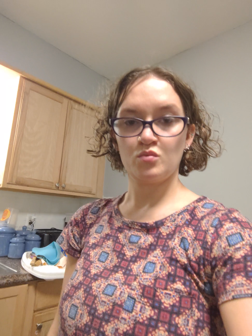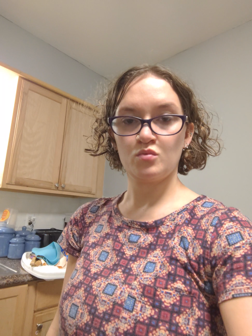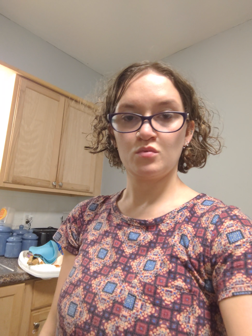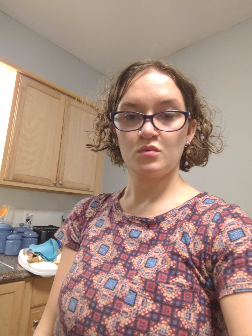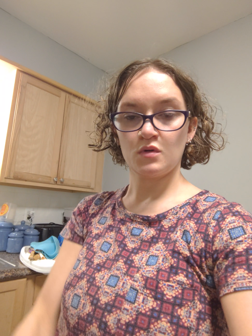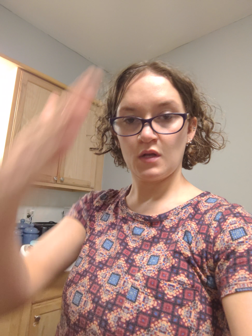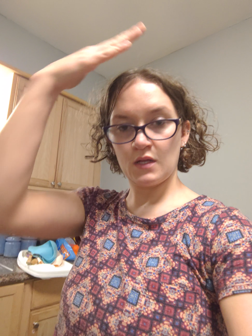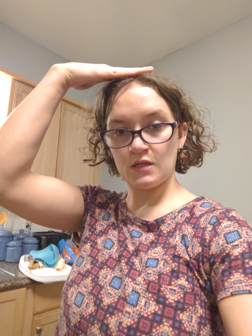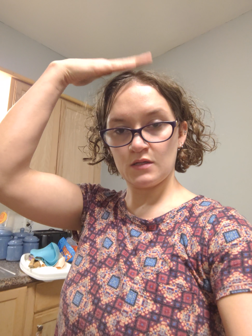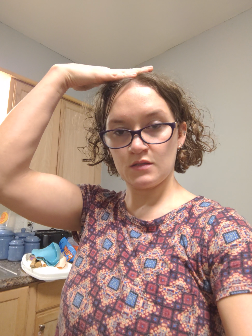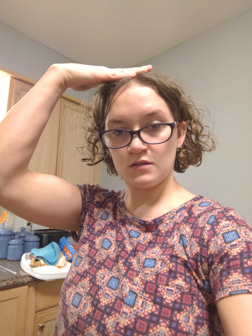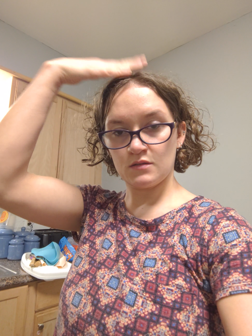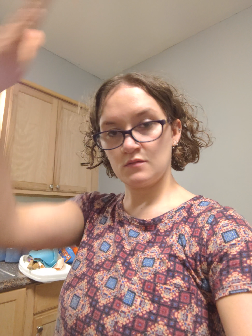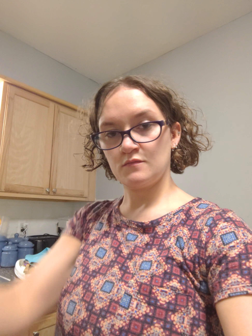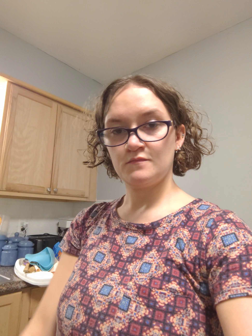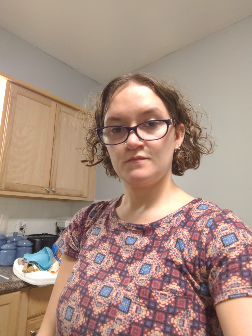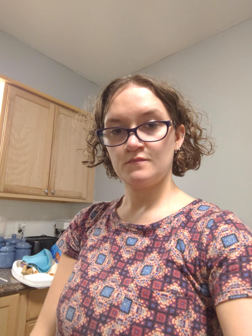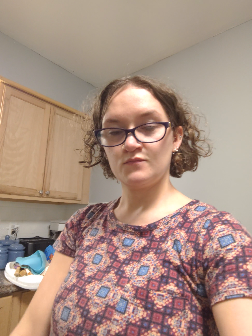hat